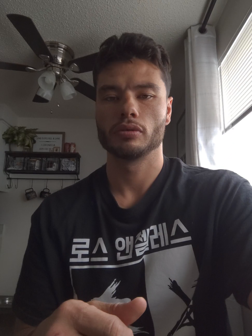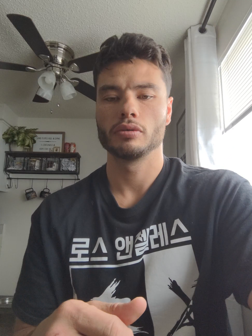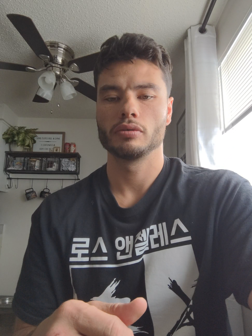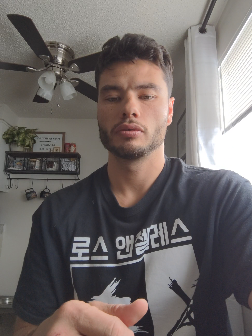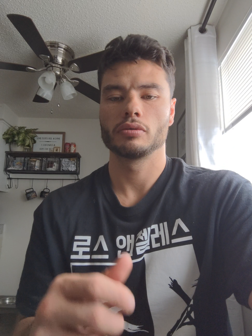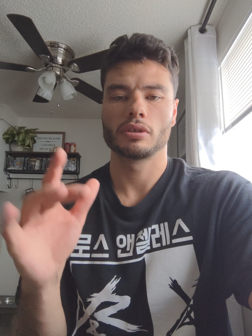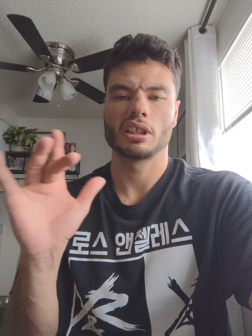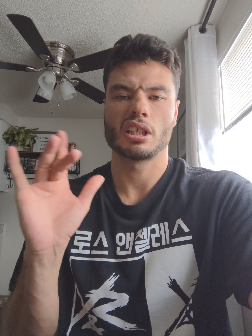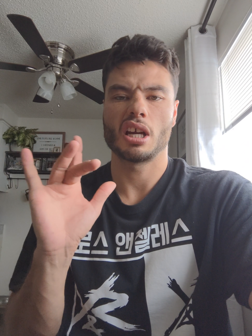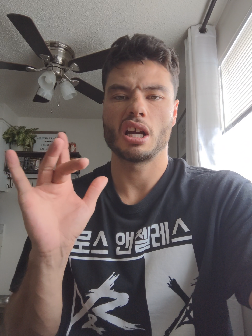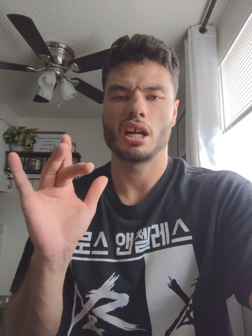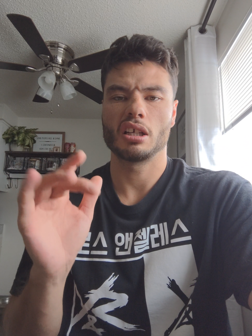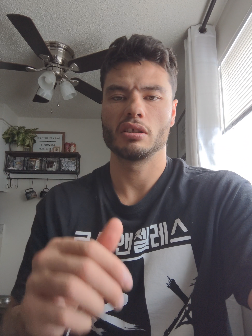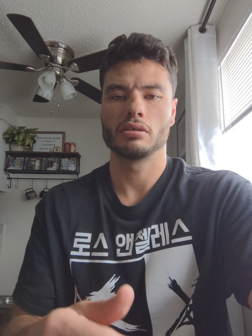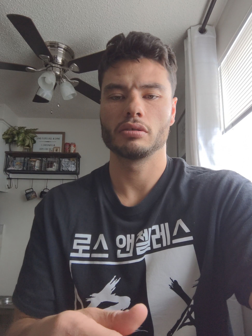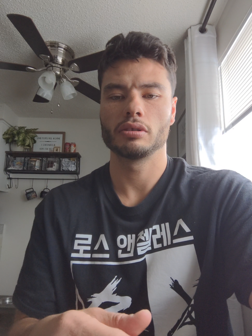yucky